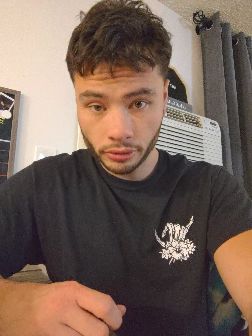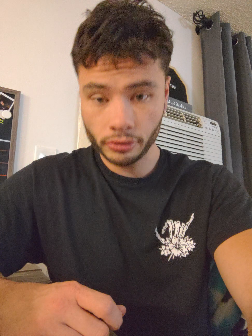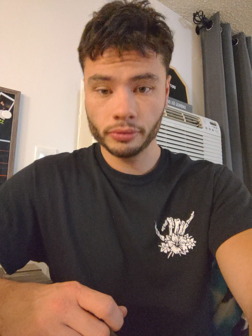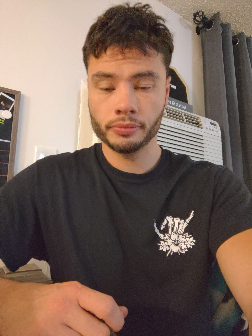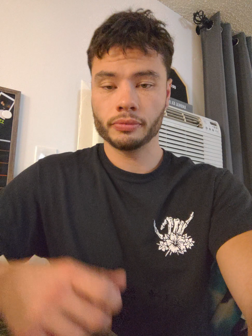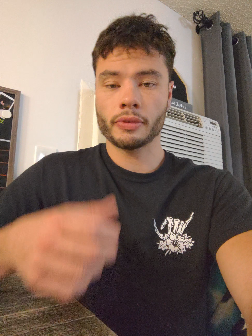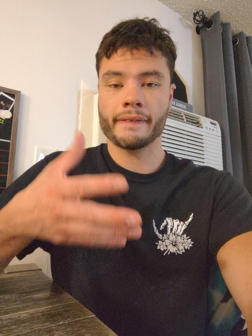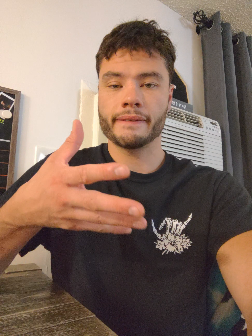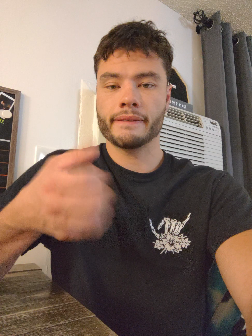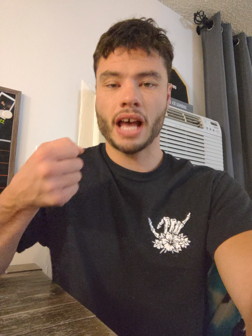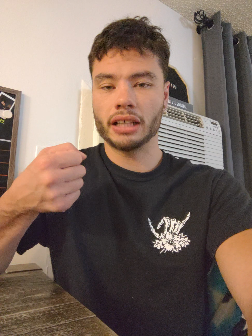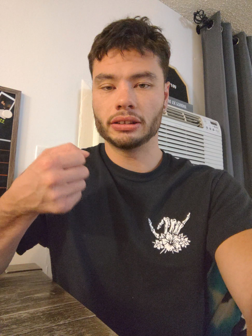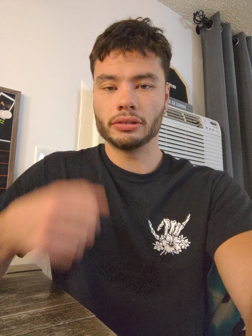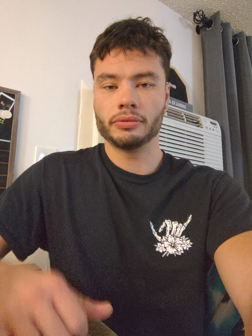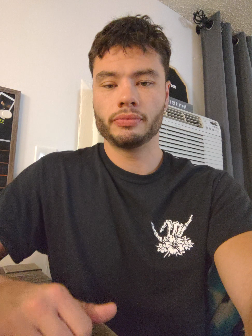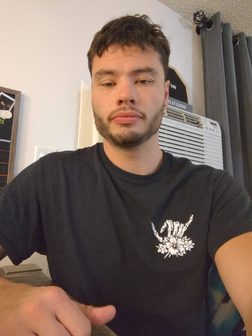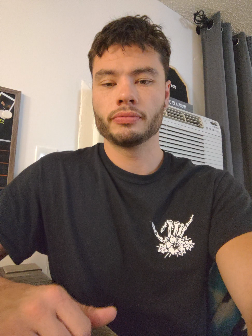fast